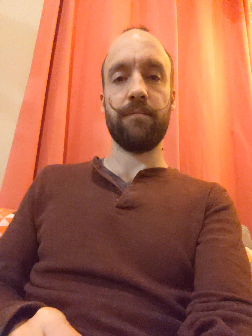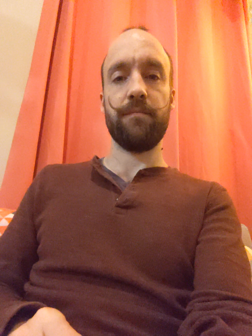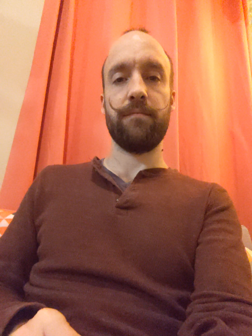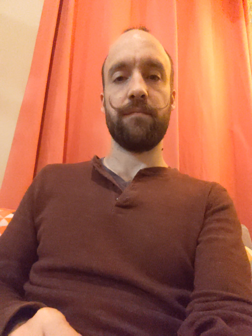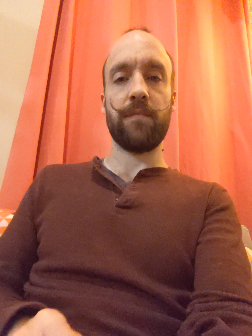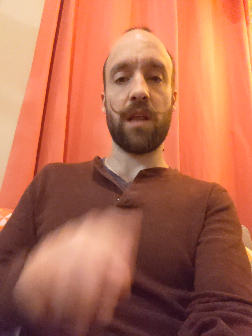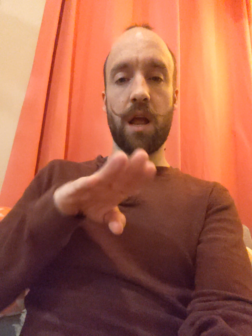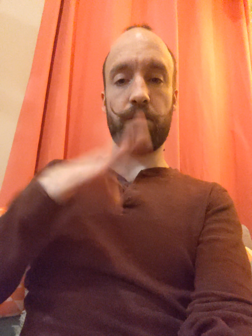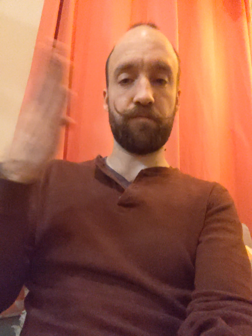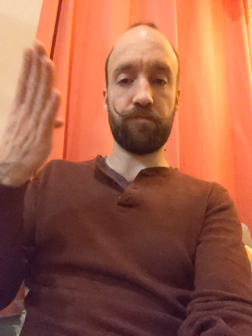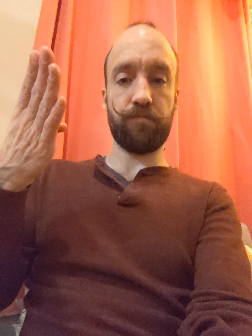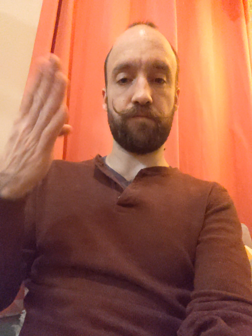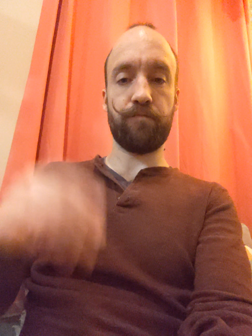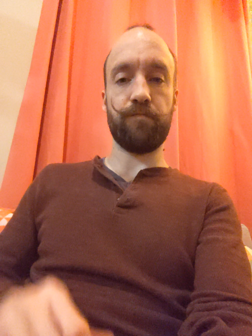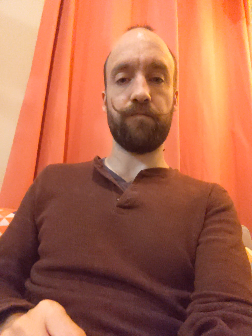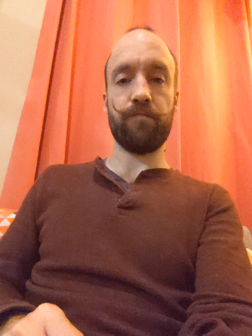open